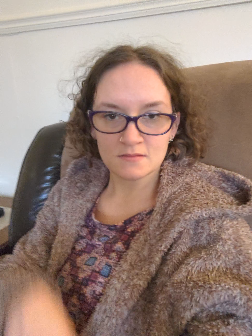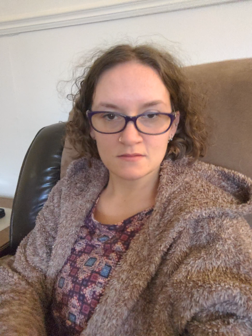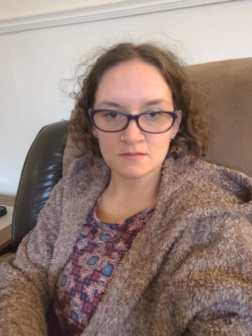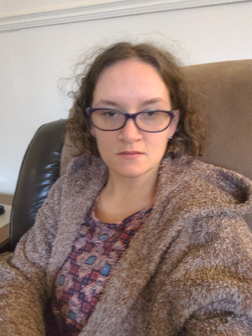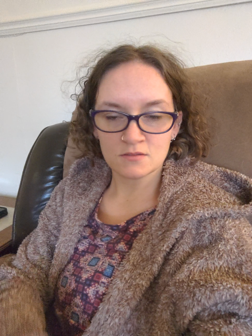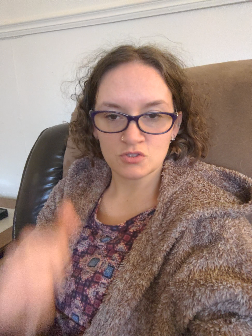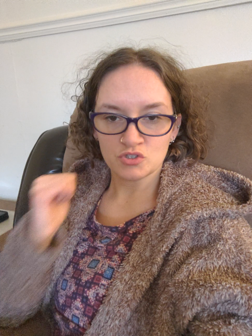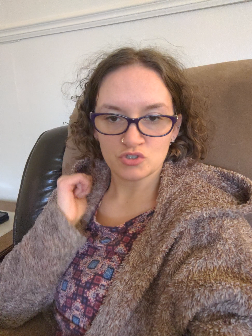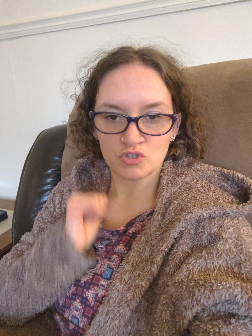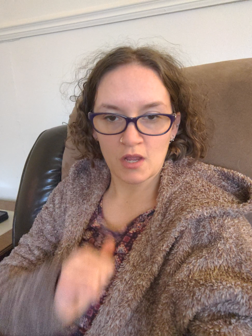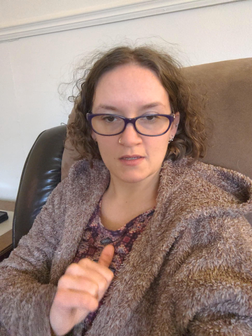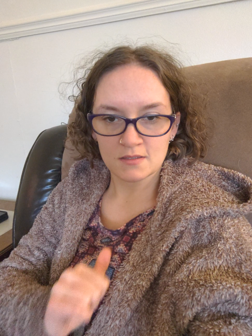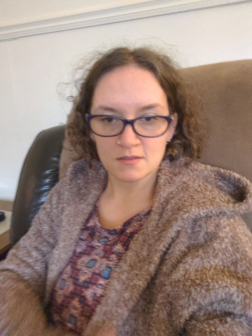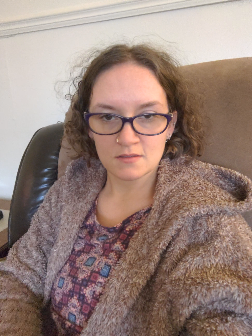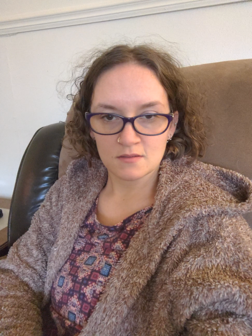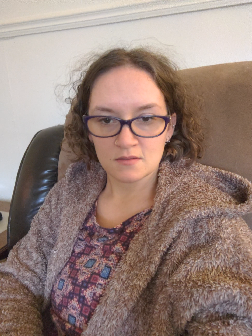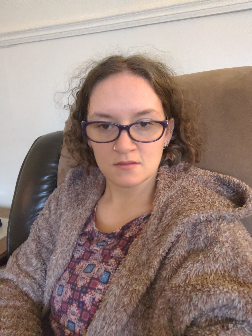jacket